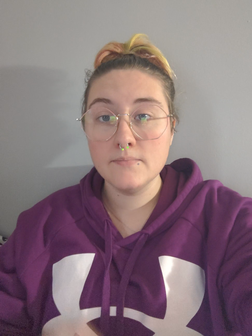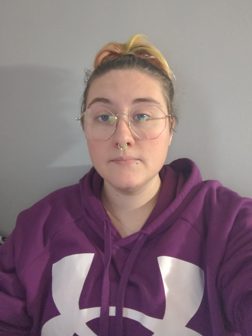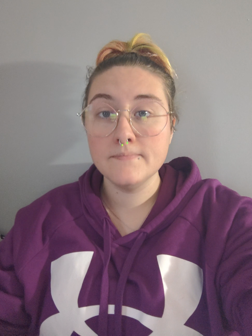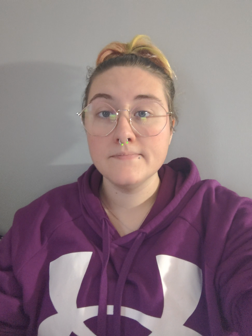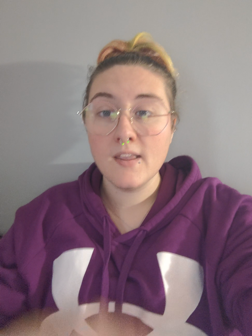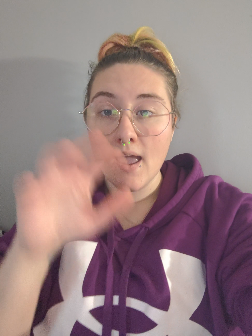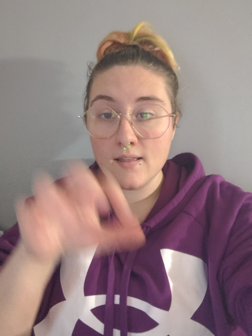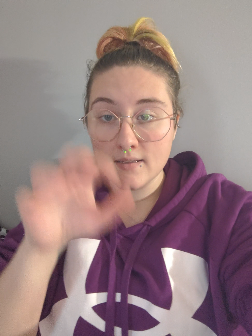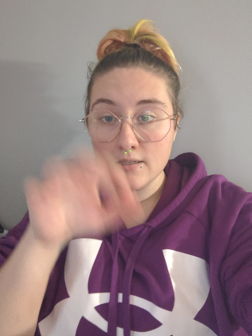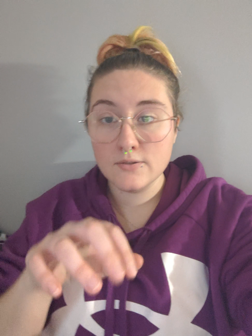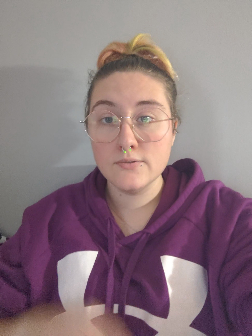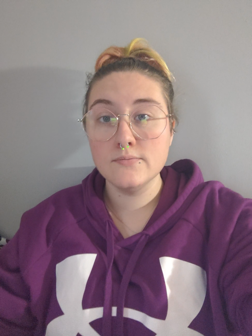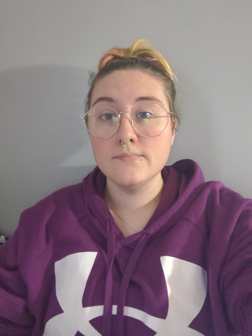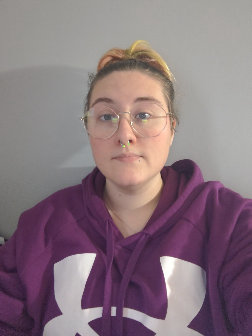alligator